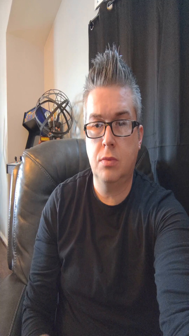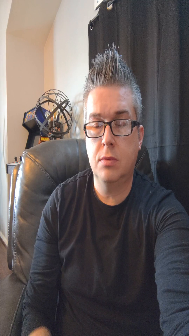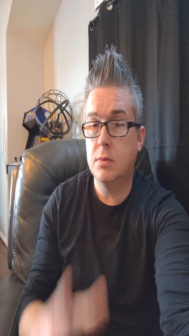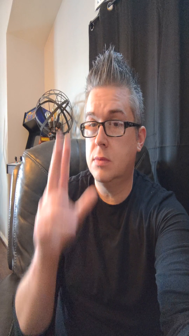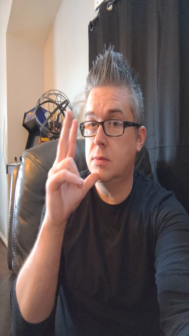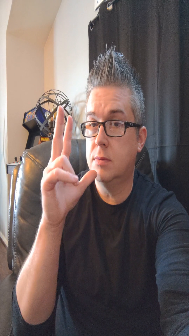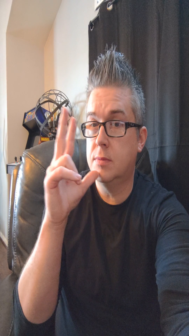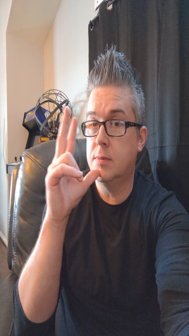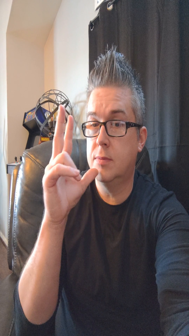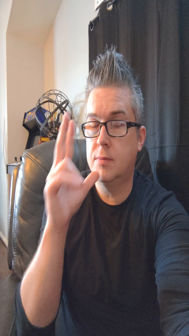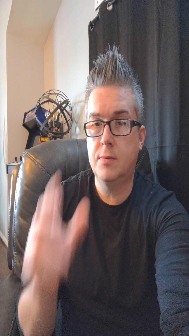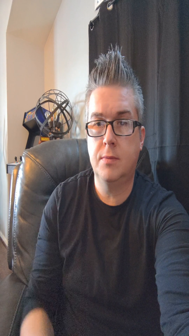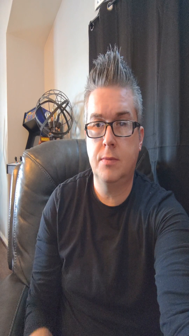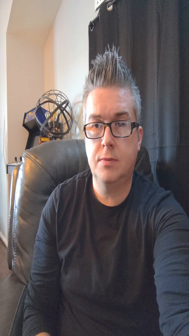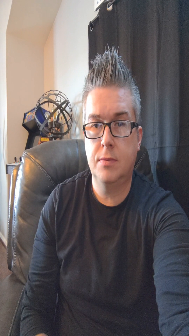hen